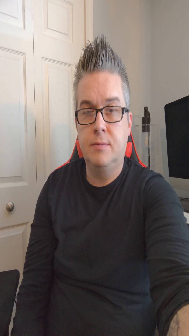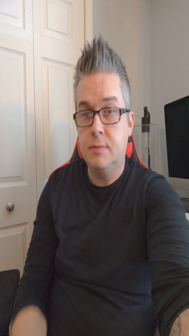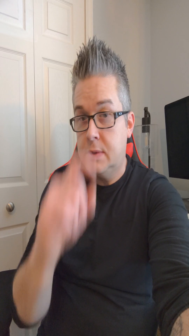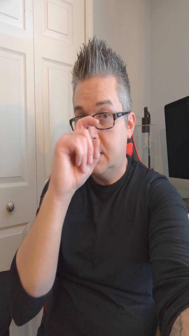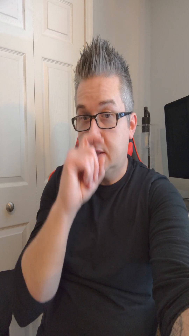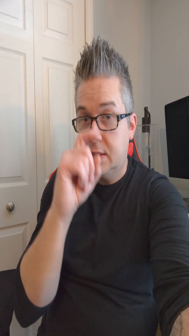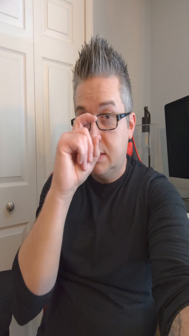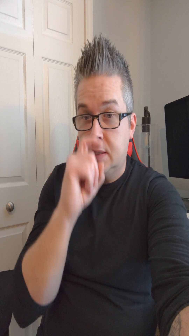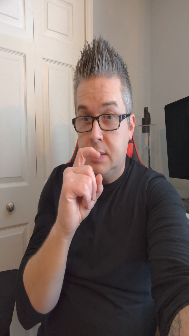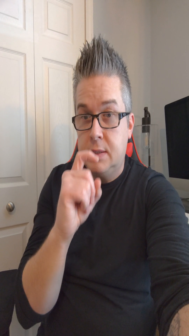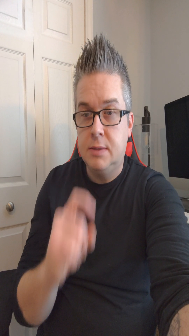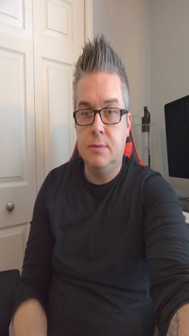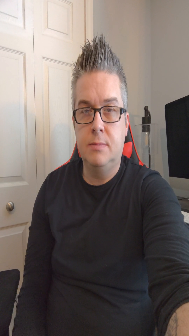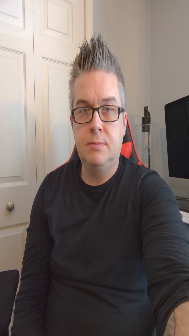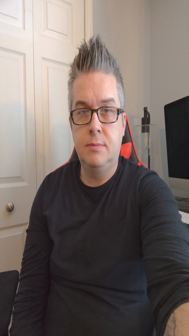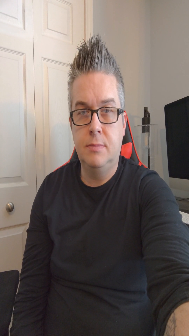doll